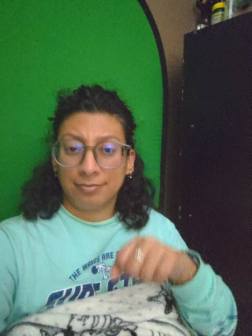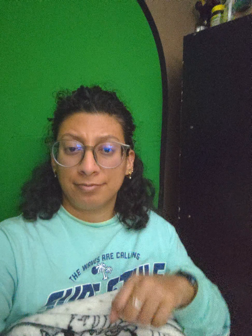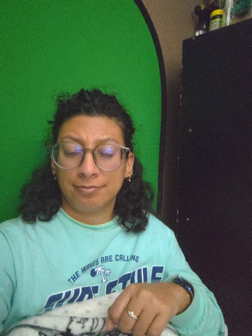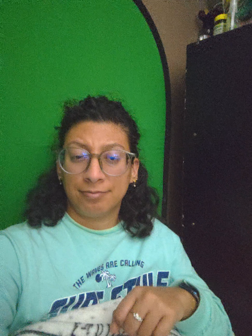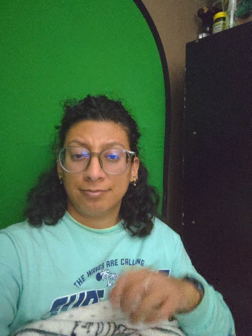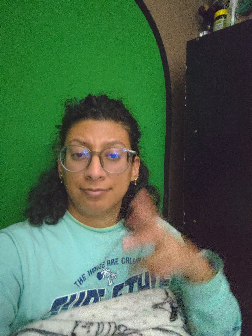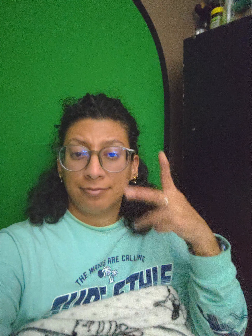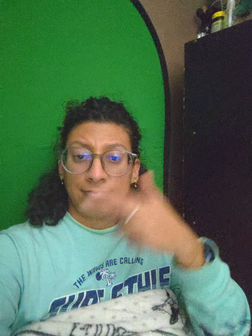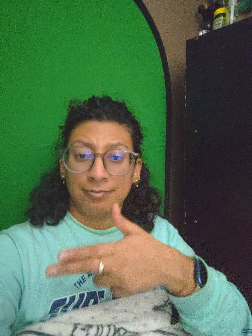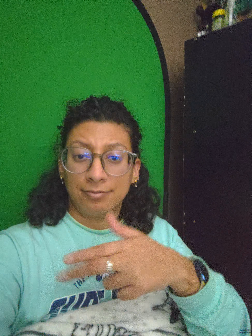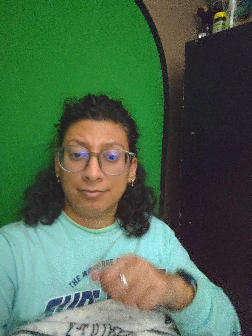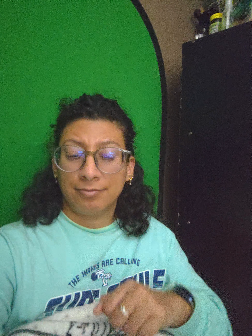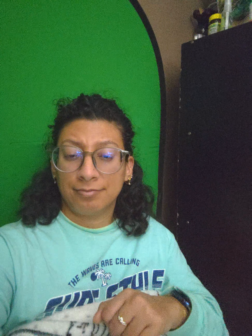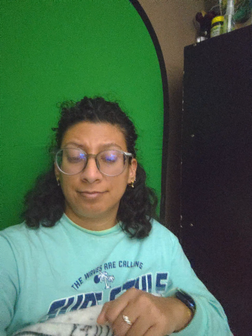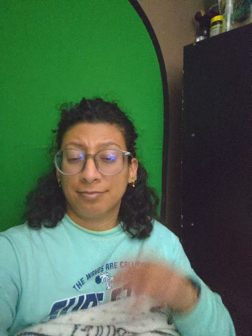cut